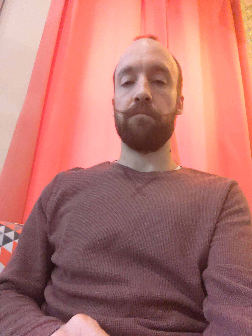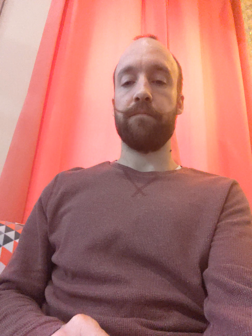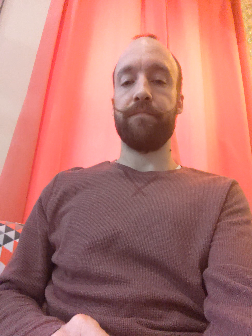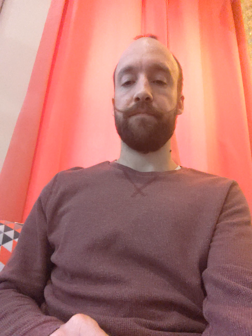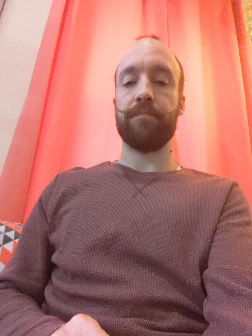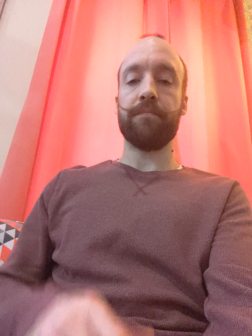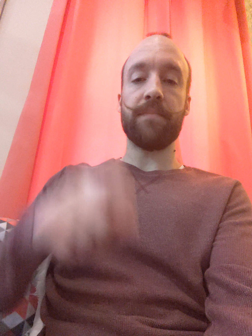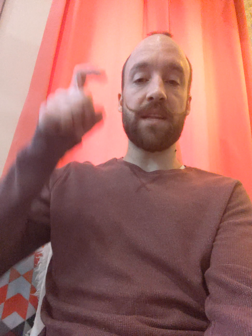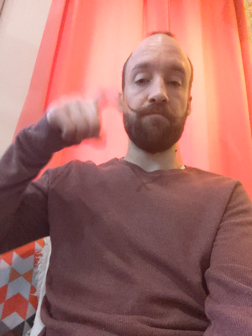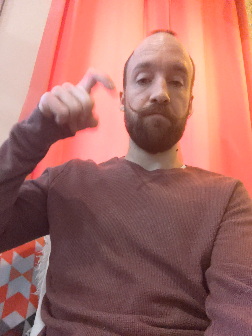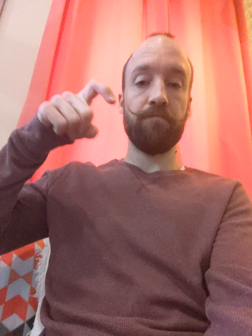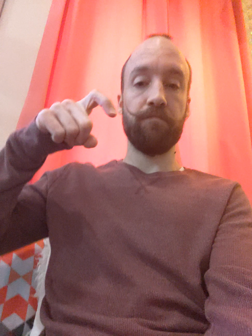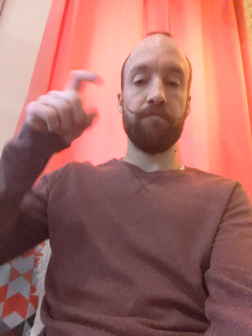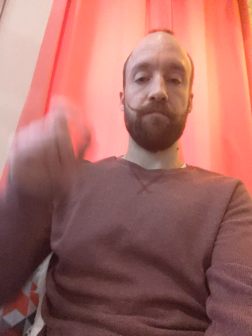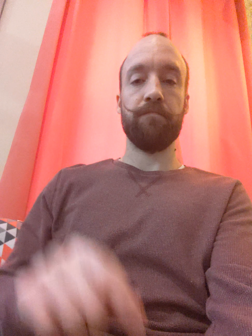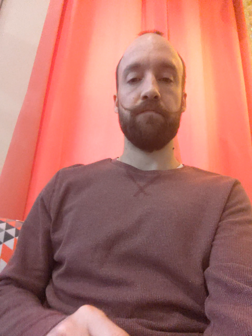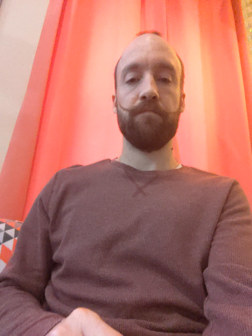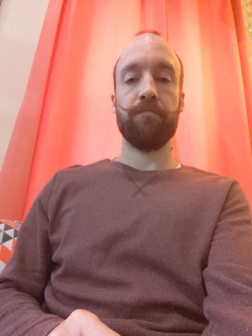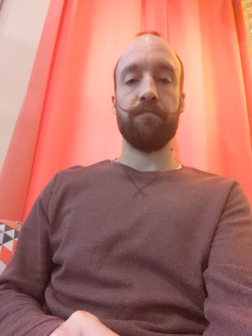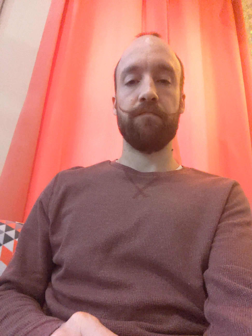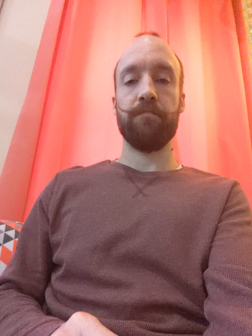time